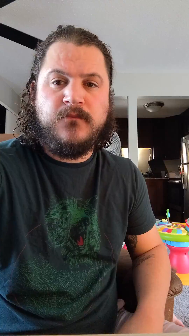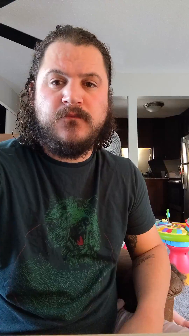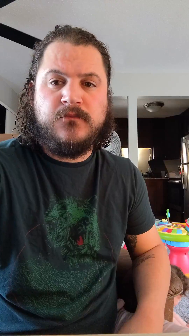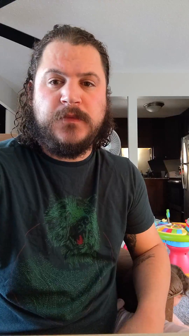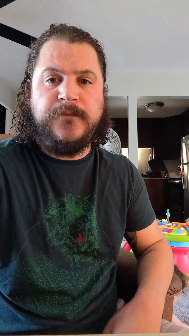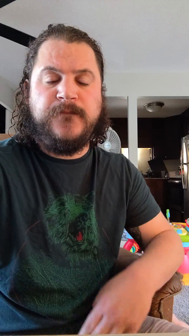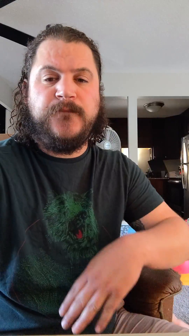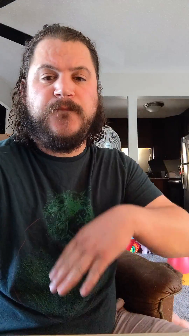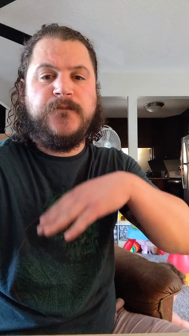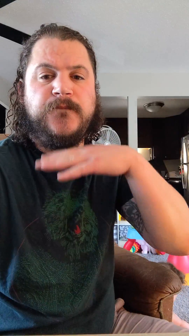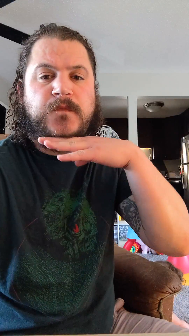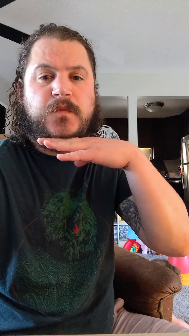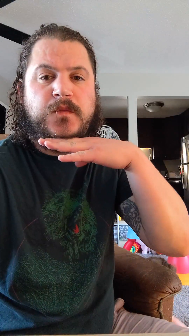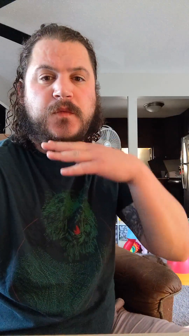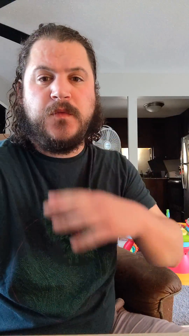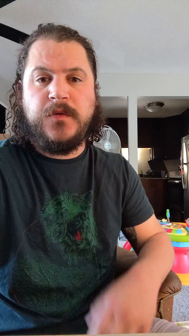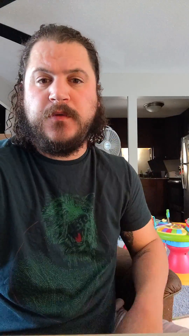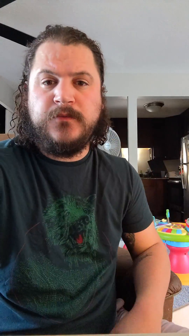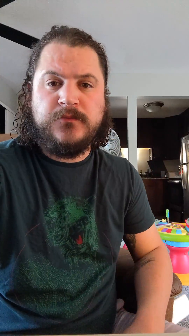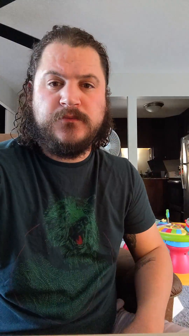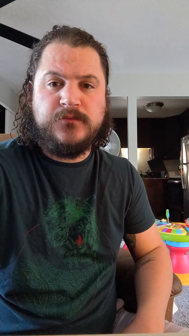full